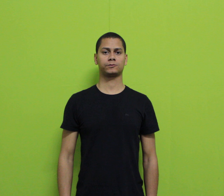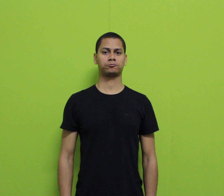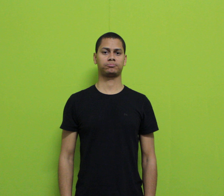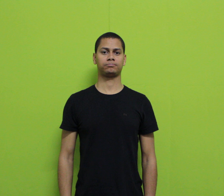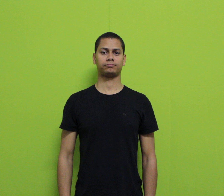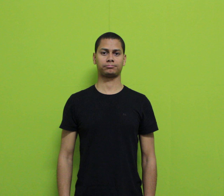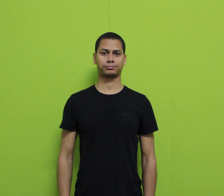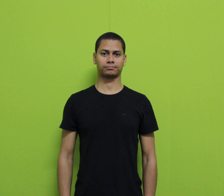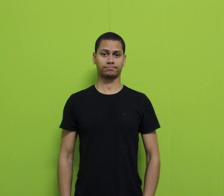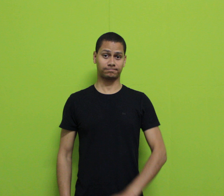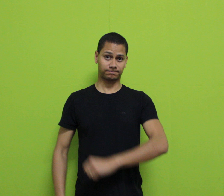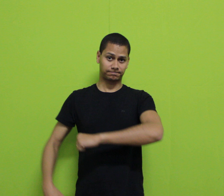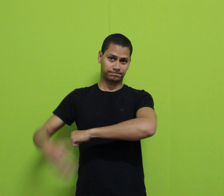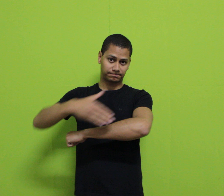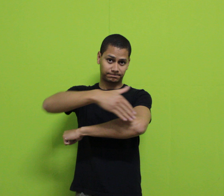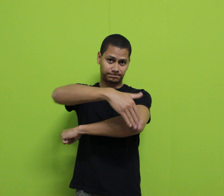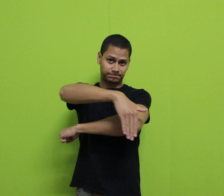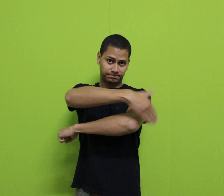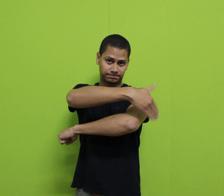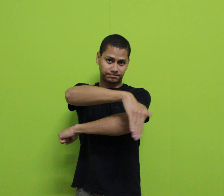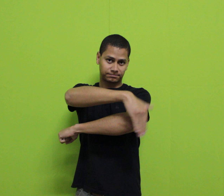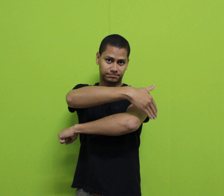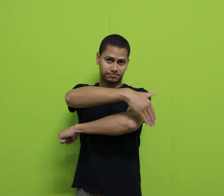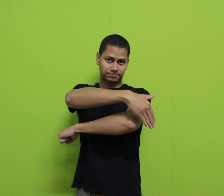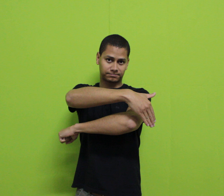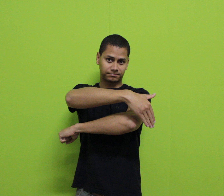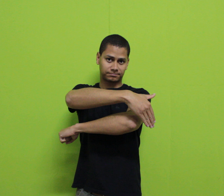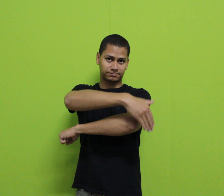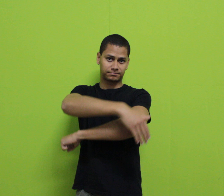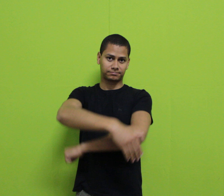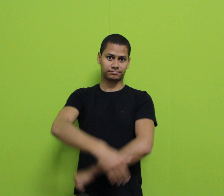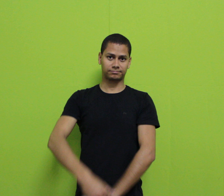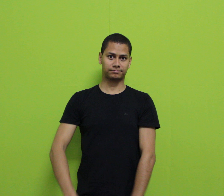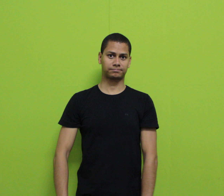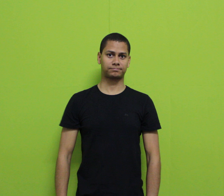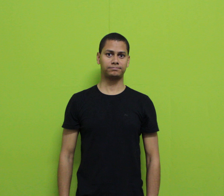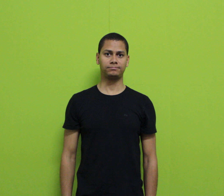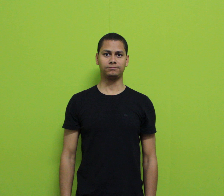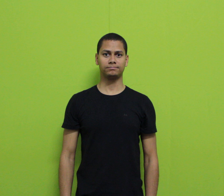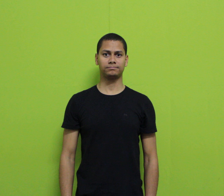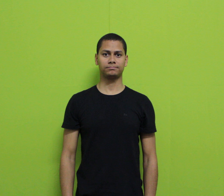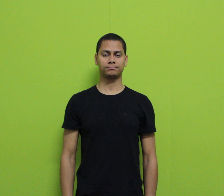esquina